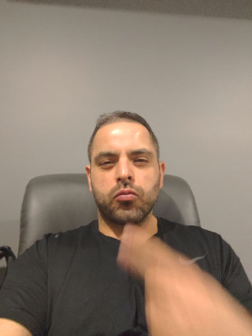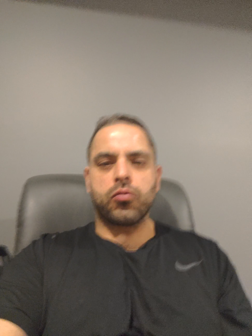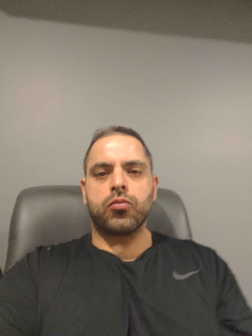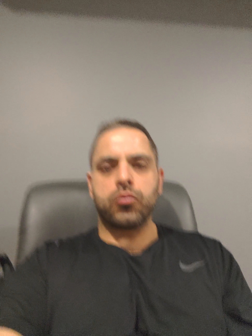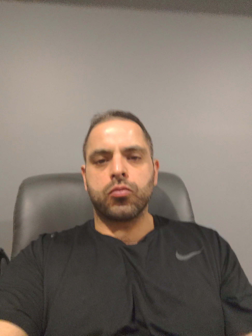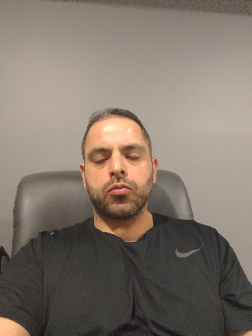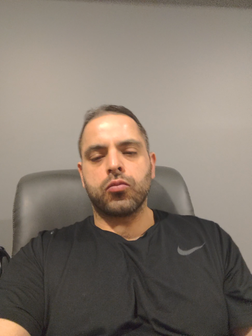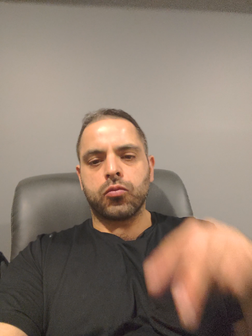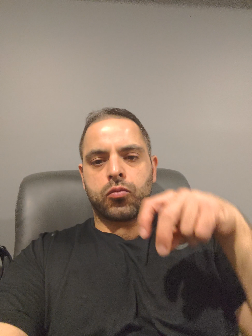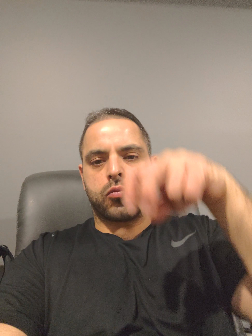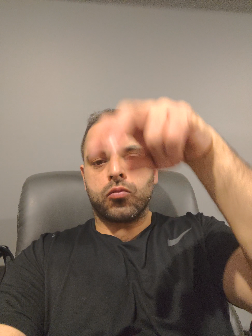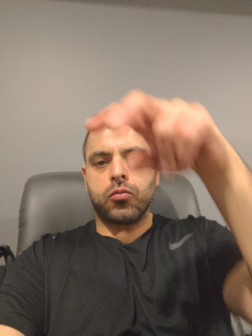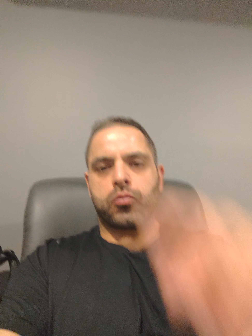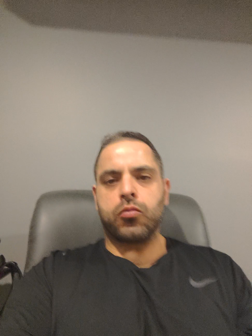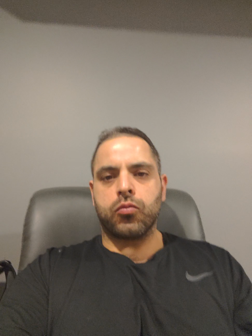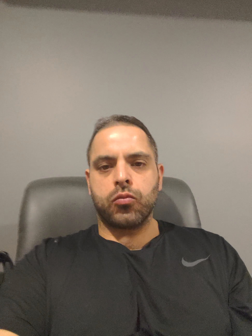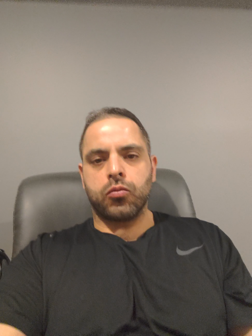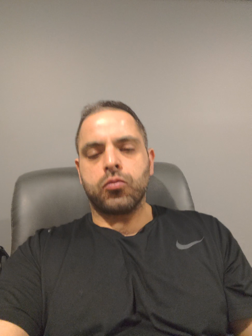stairs